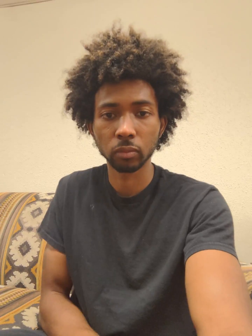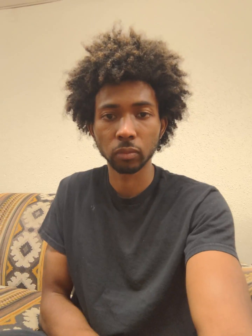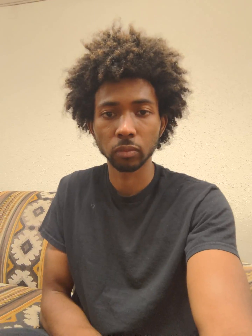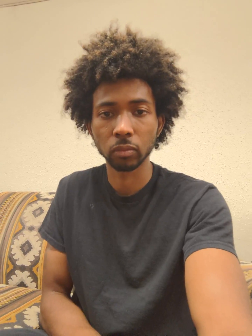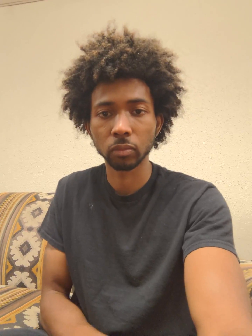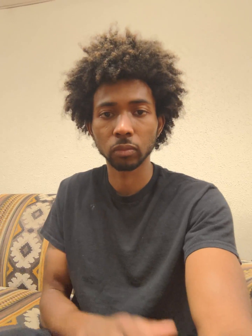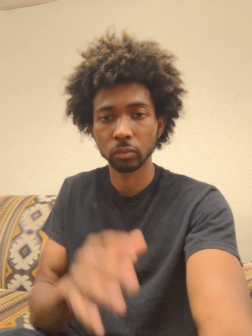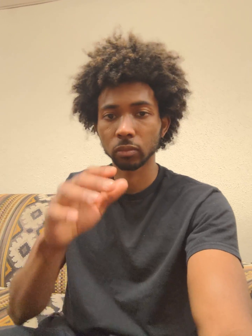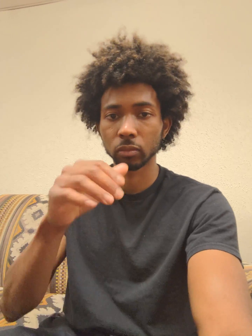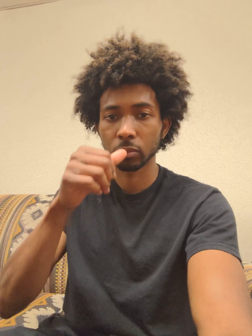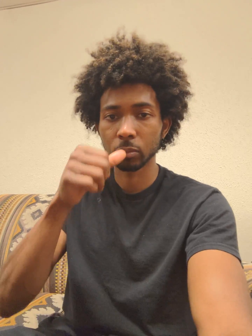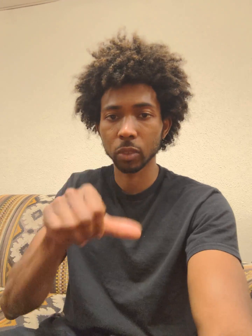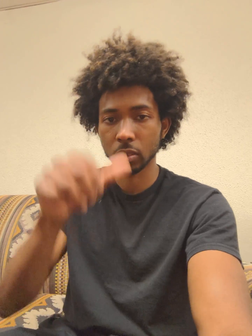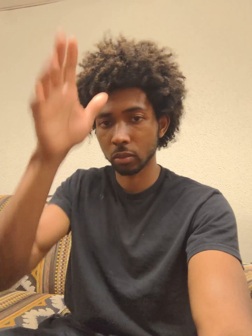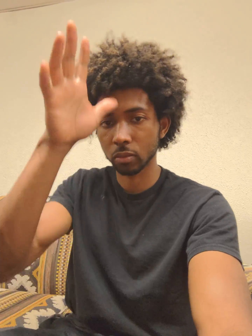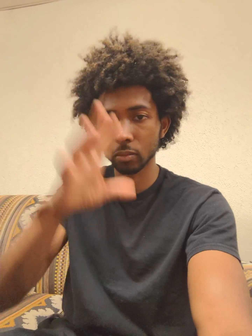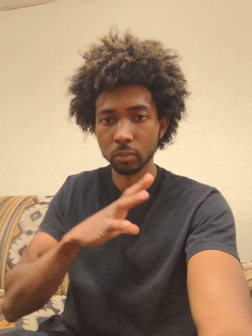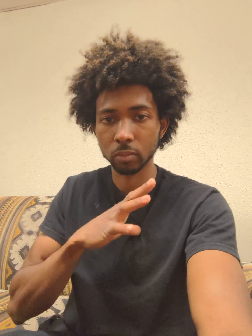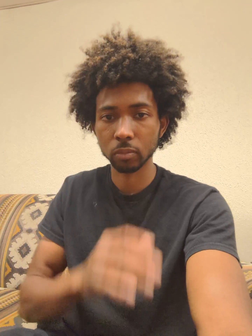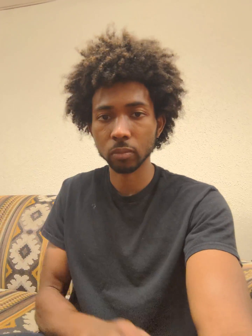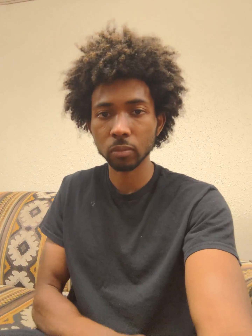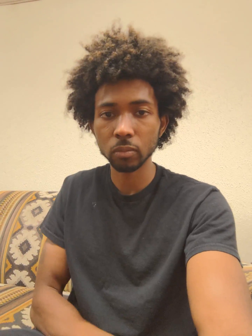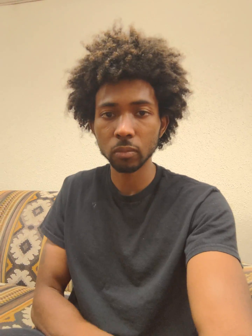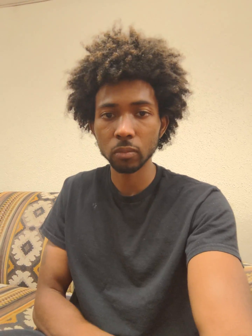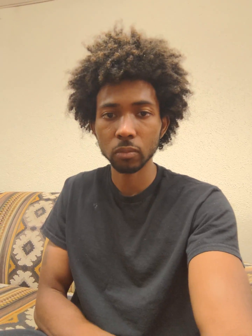mailman